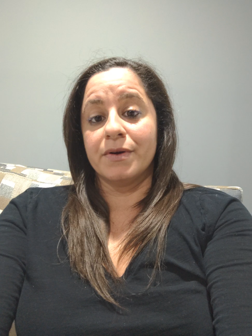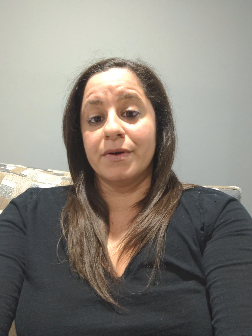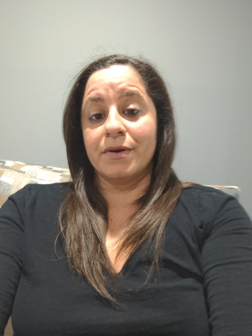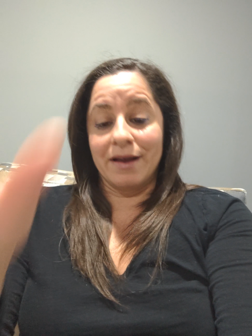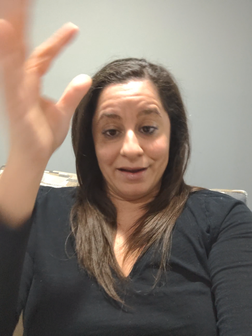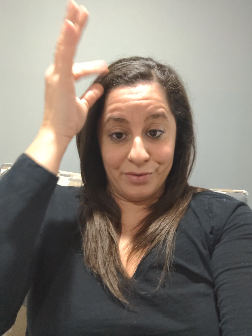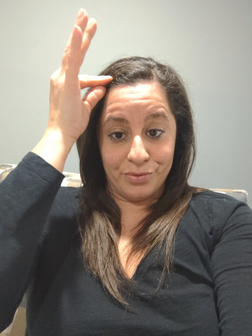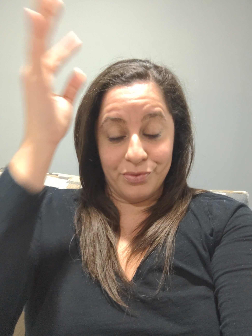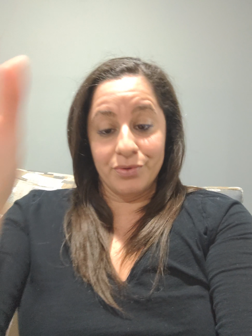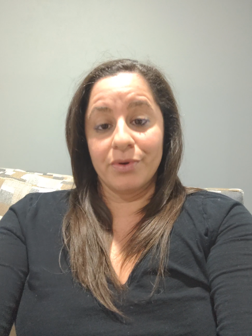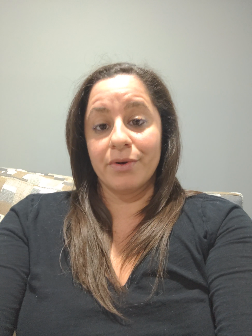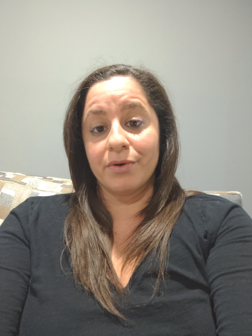hair